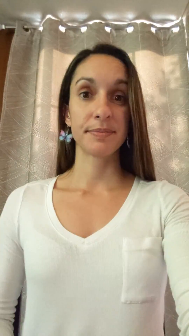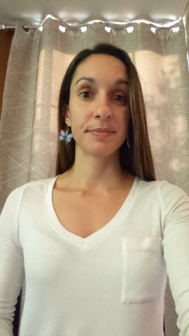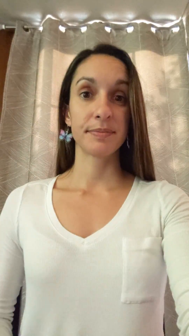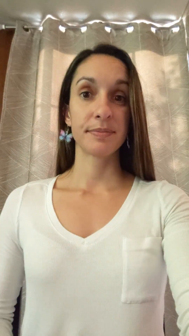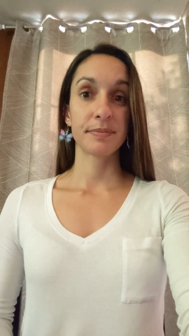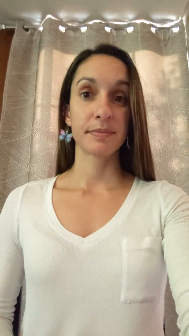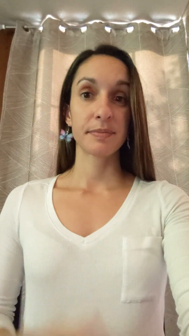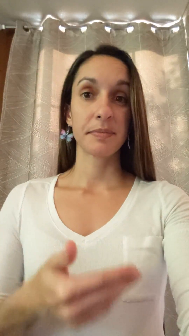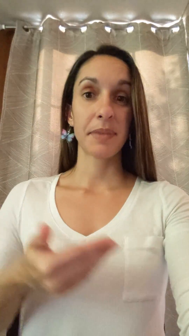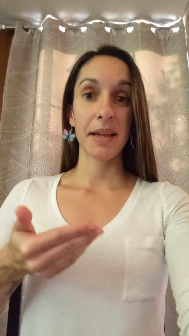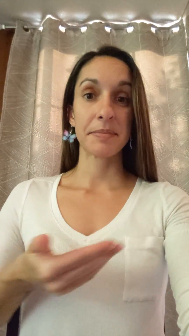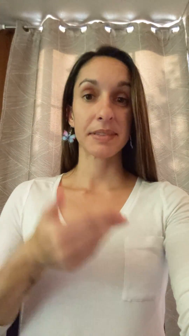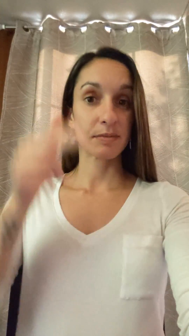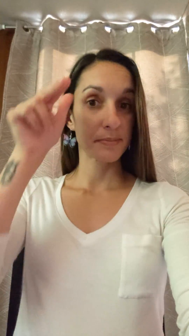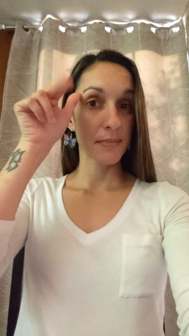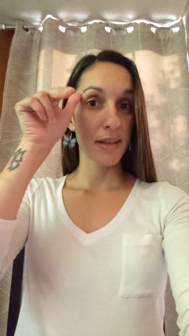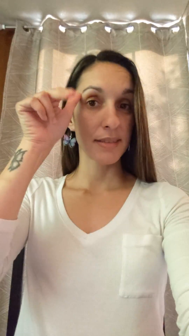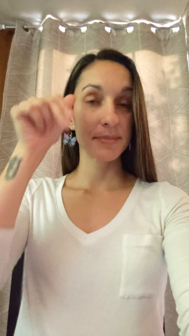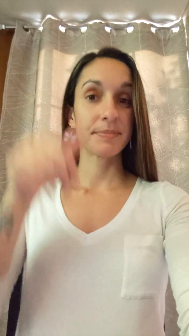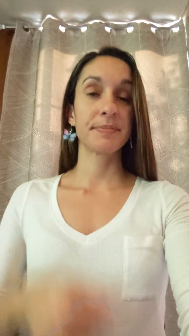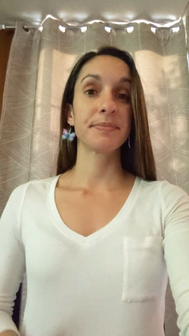pony